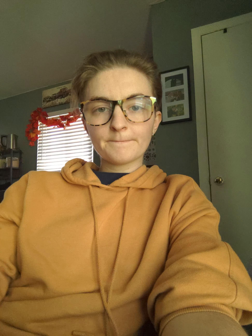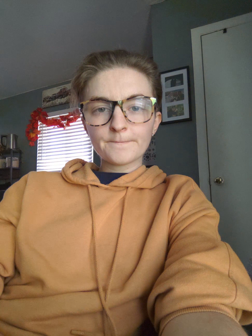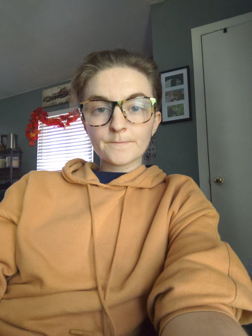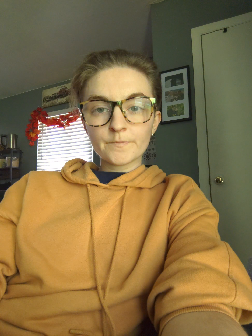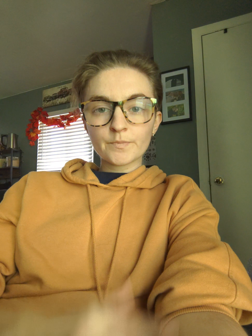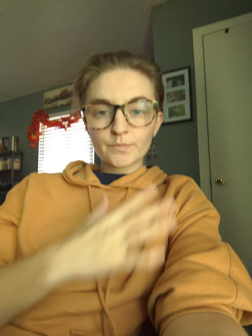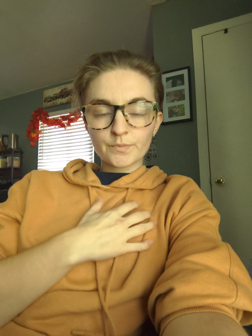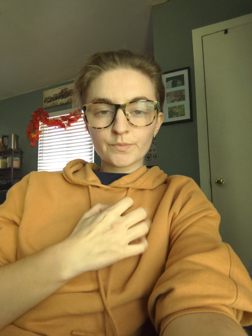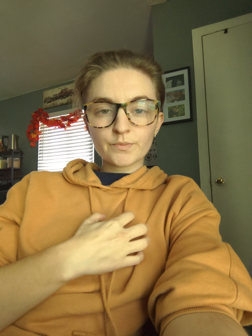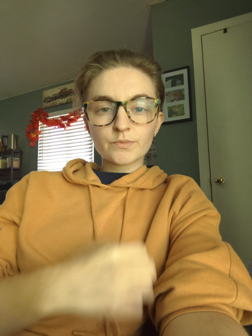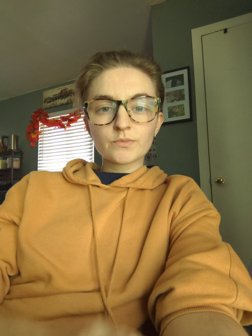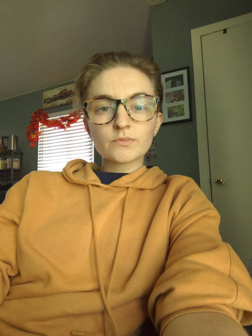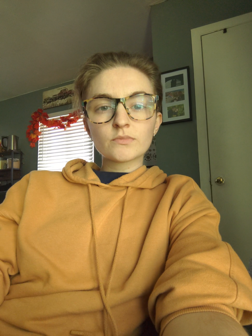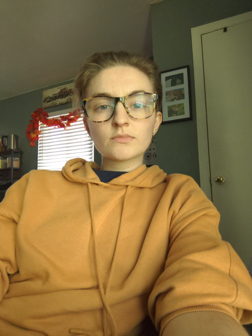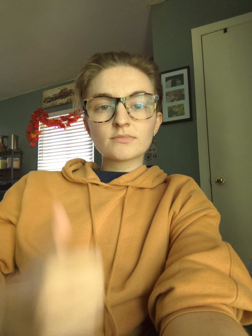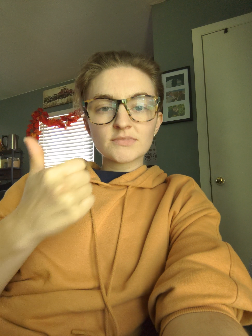bear